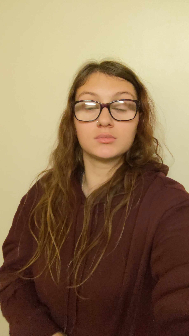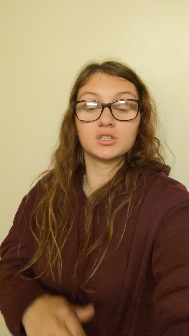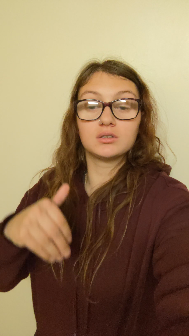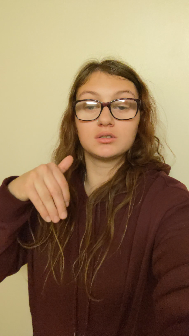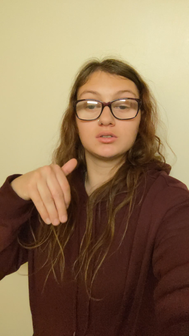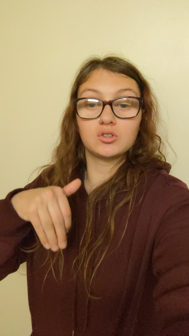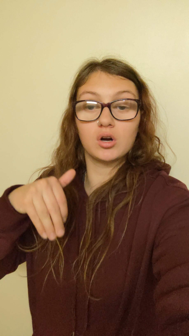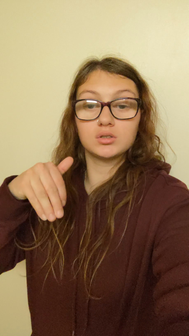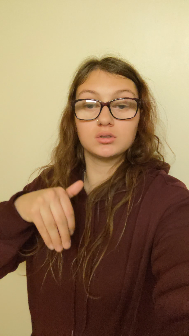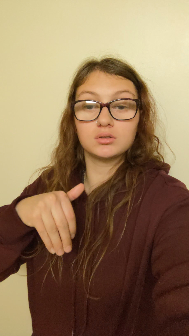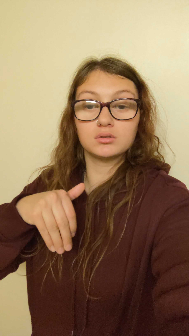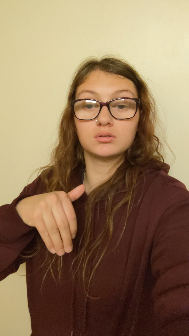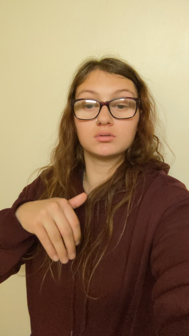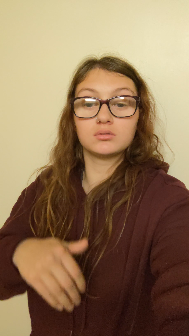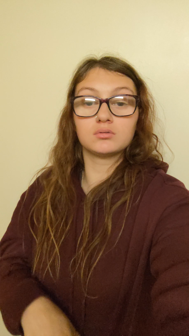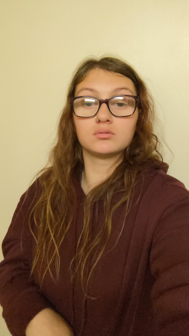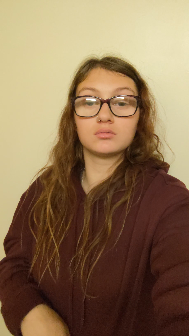doctor